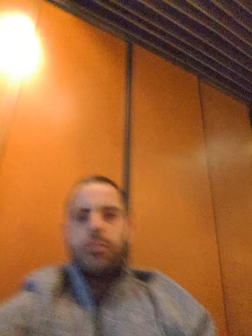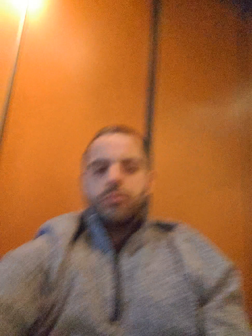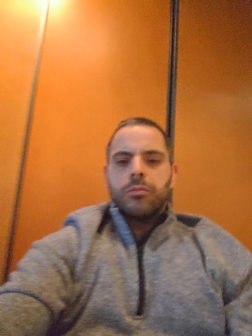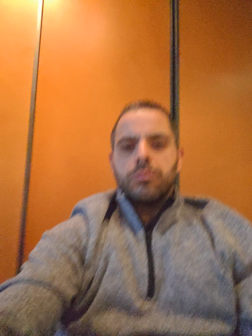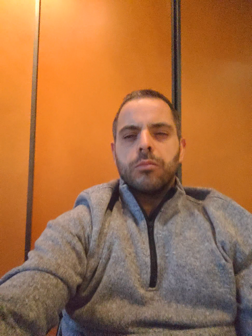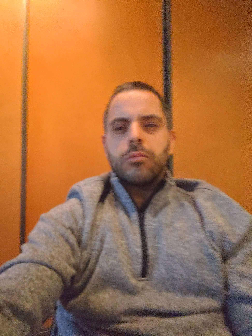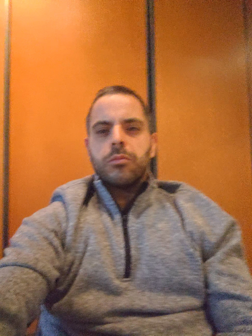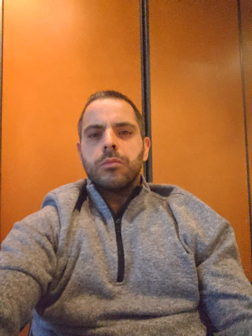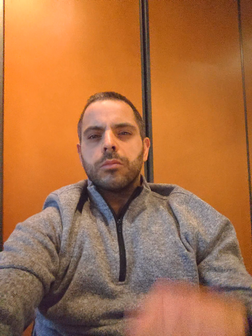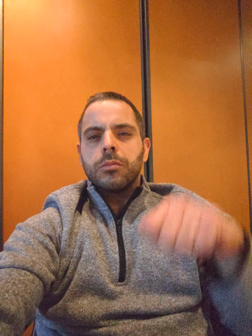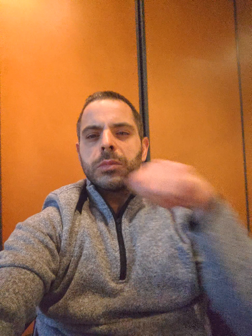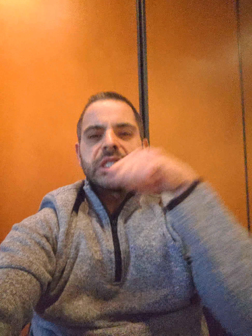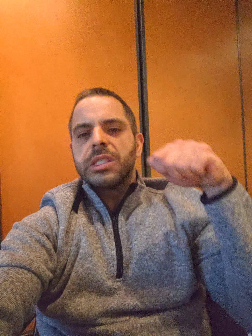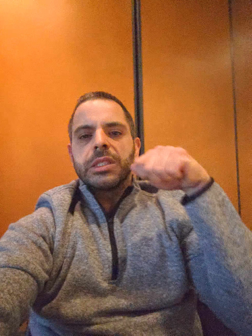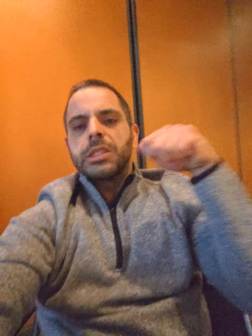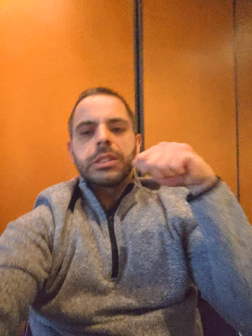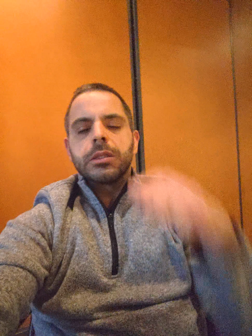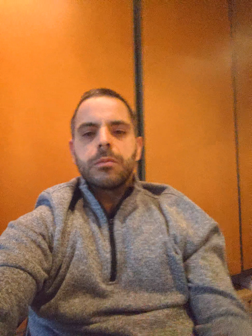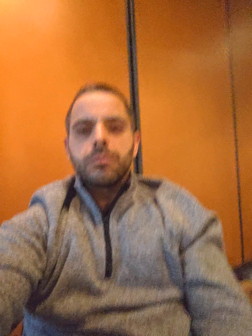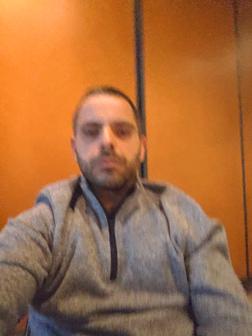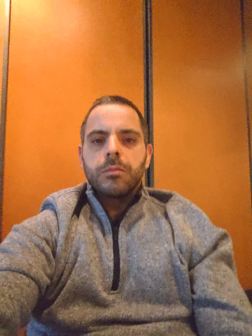toothbrush